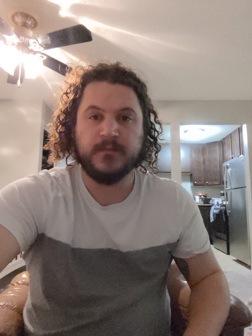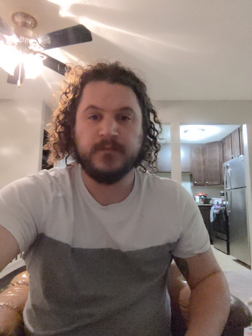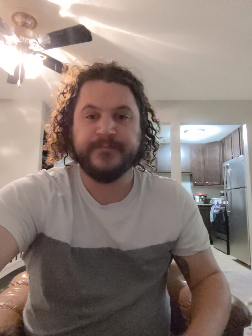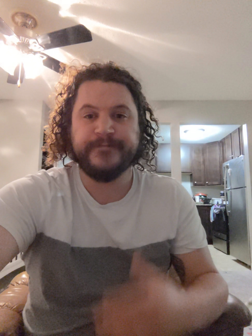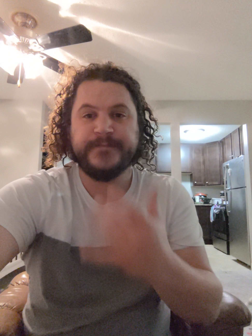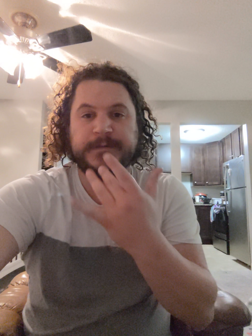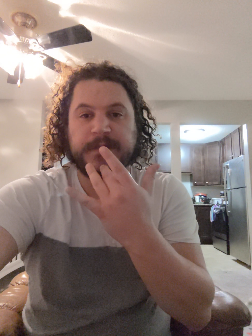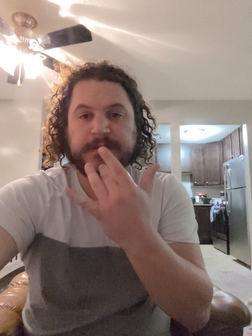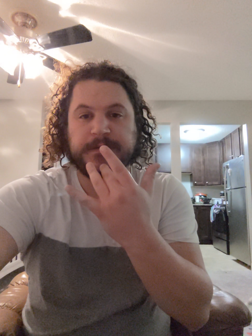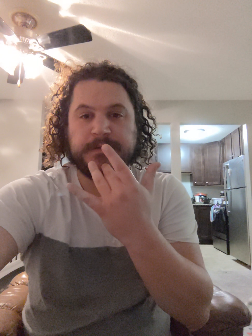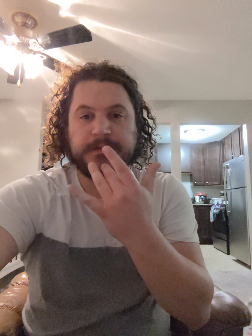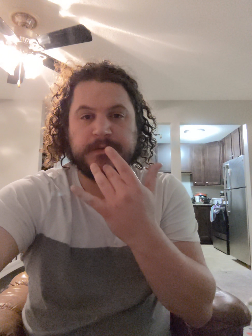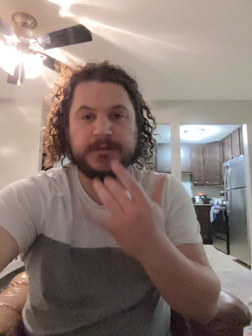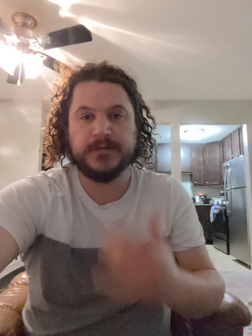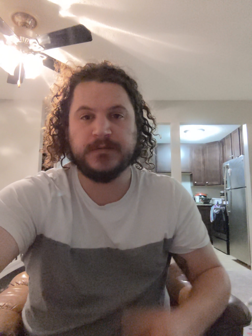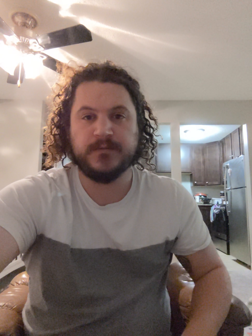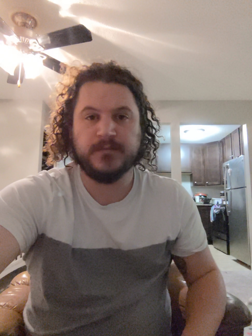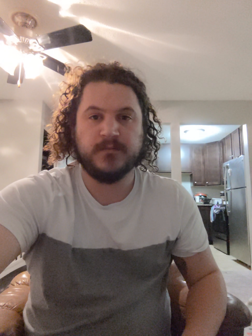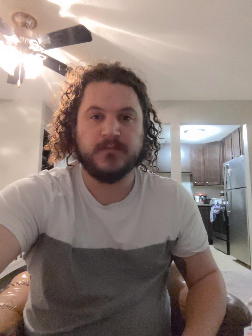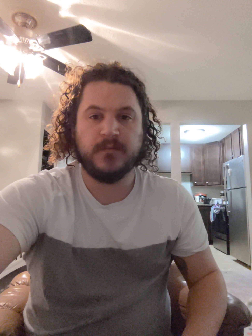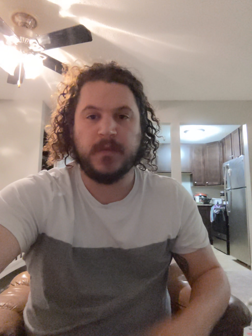taste